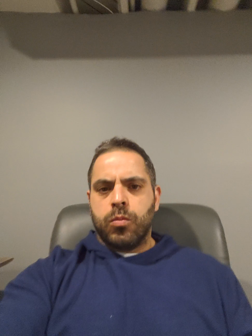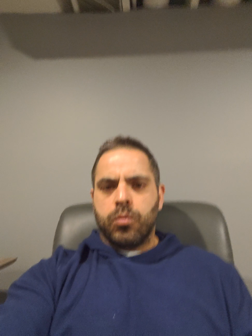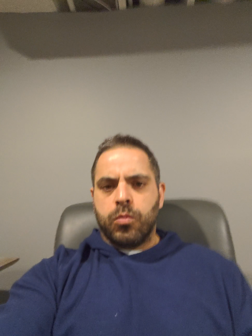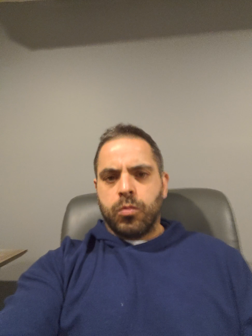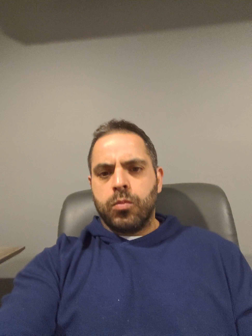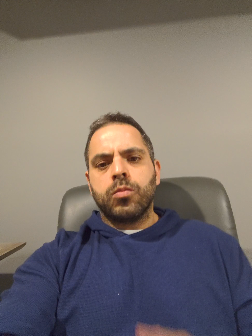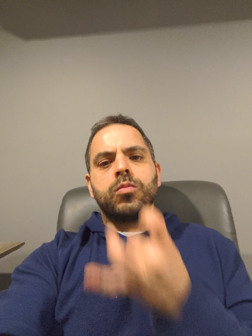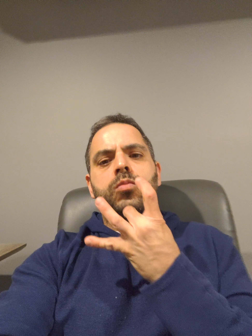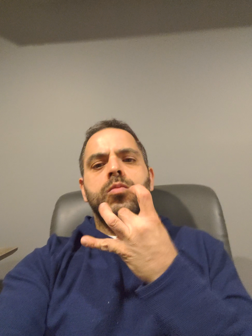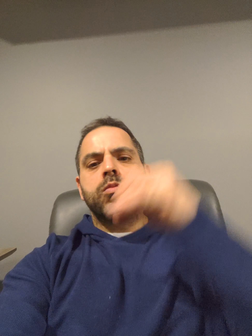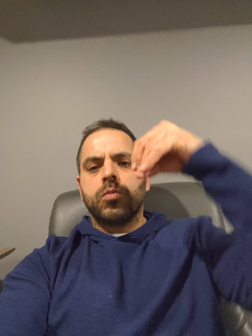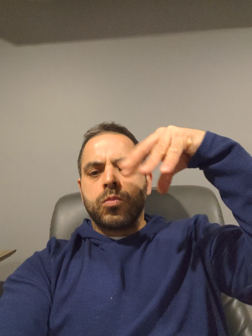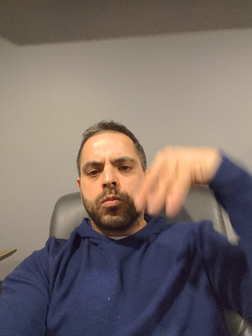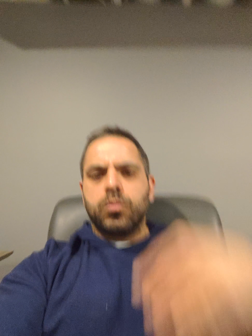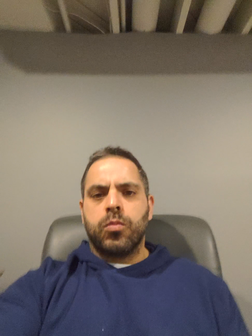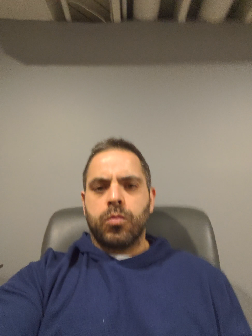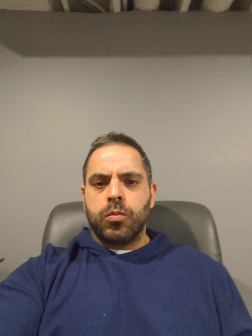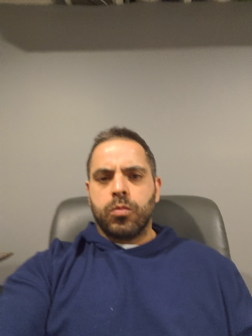lamp